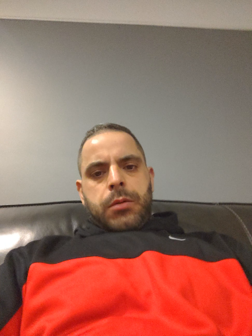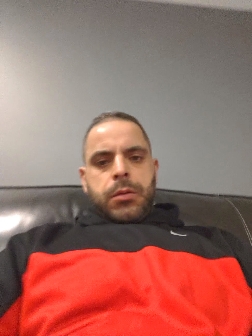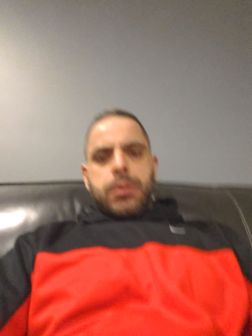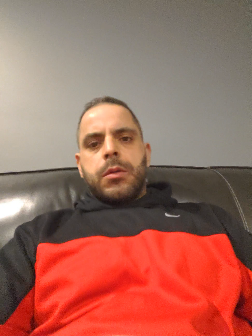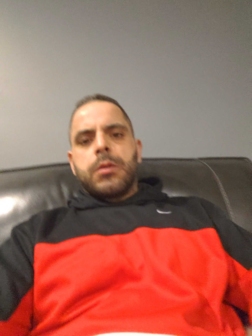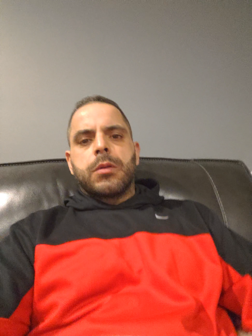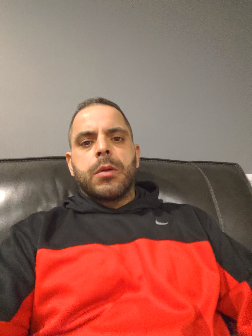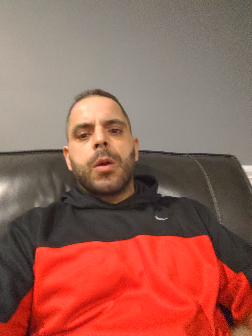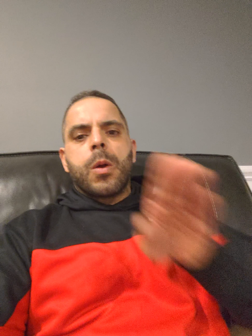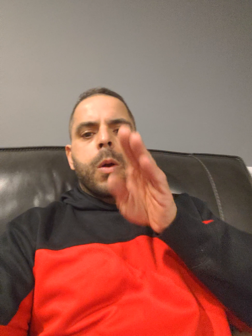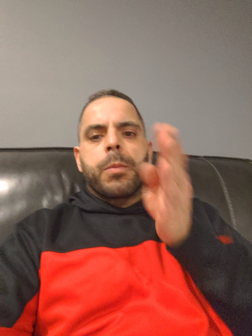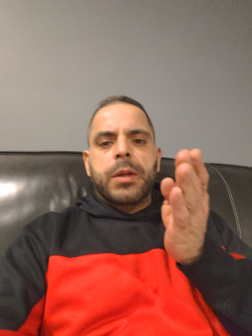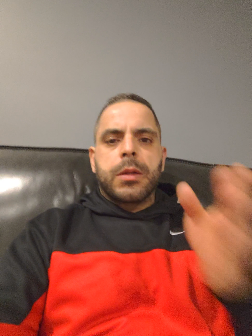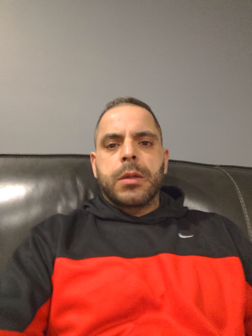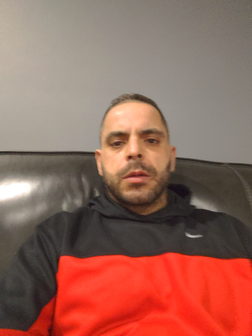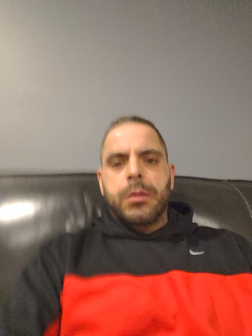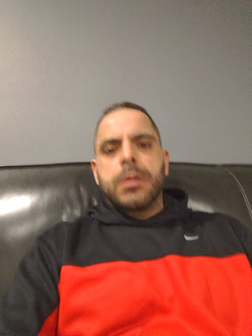open